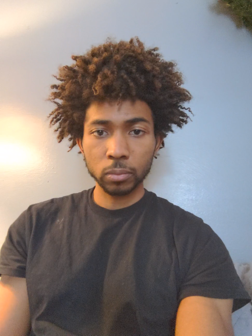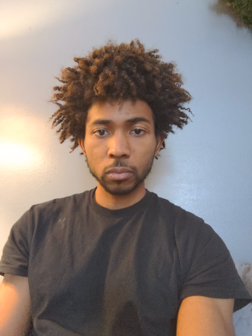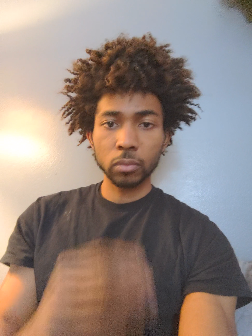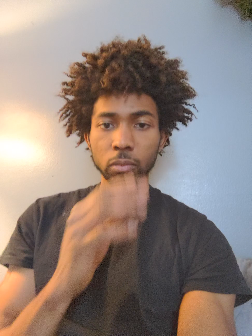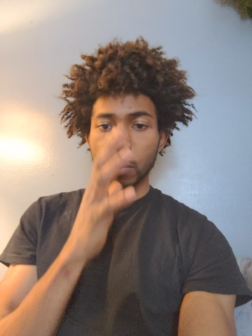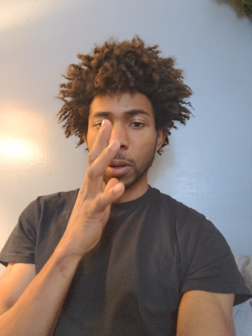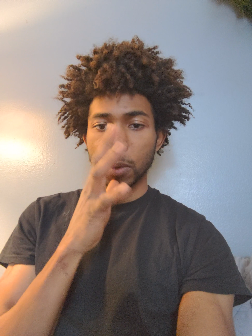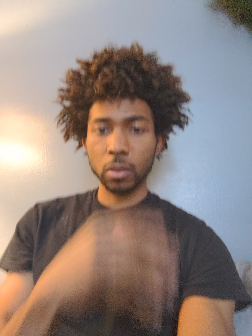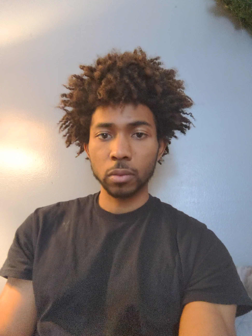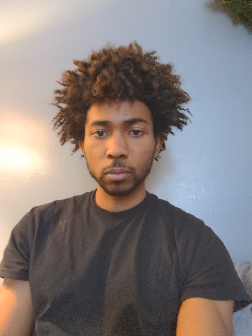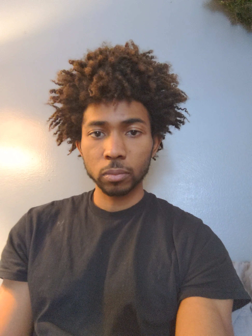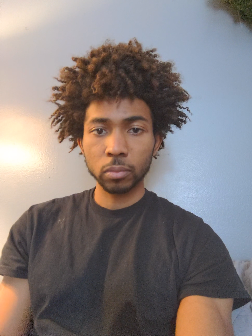mom